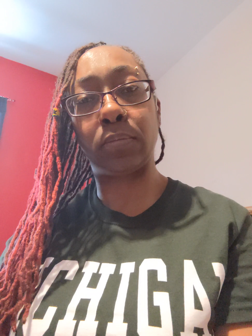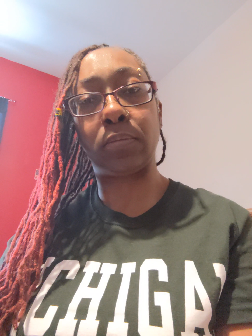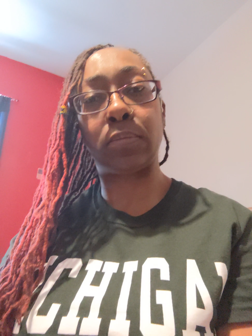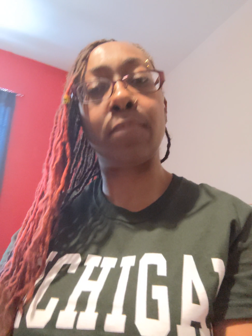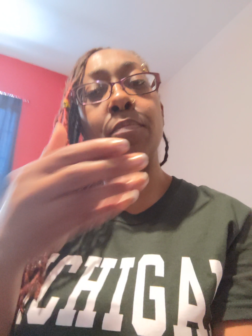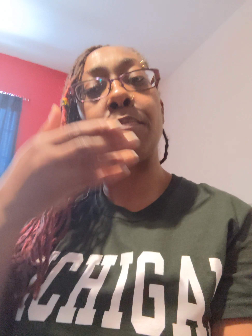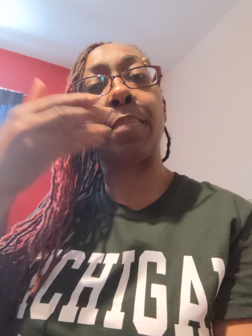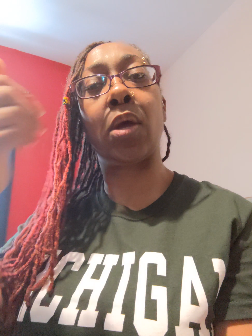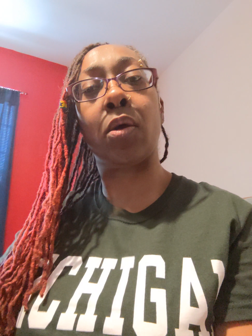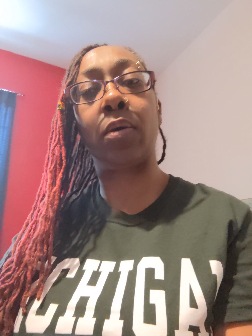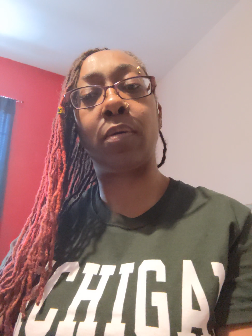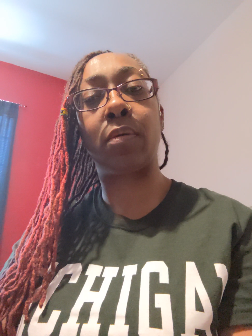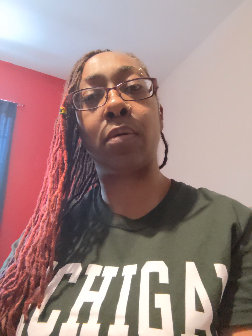better